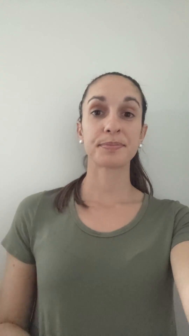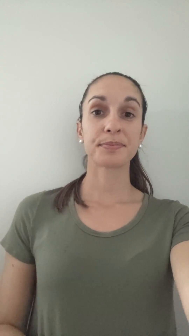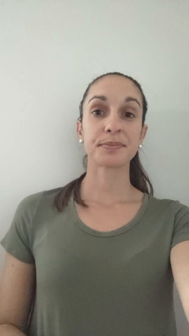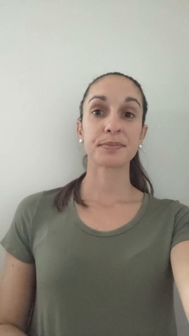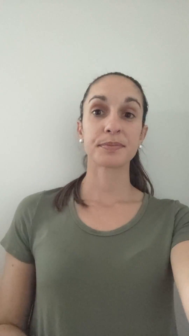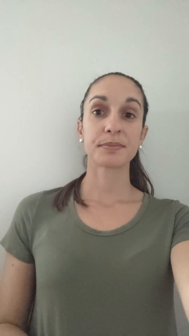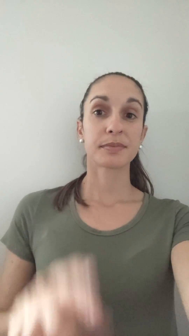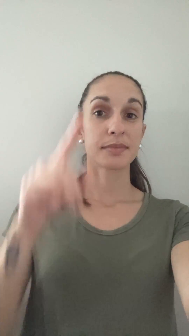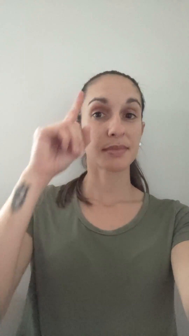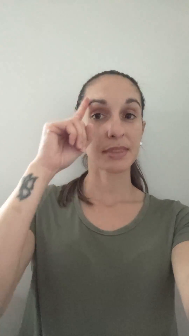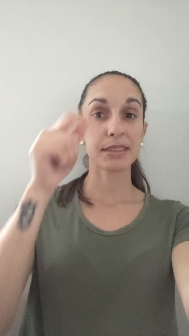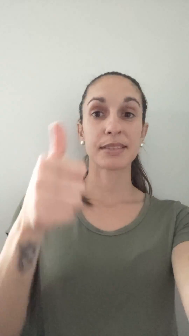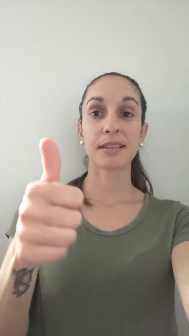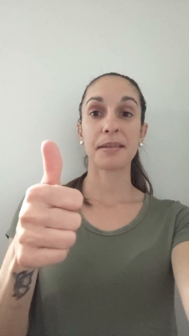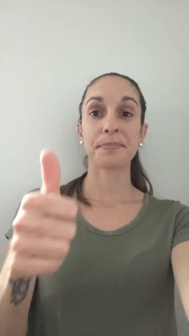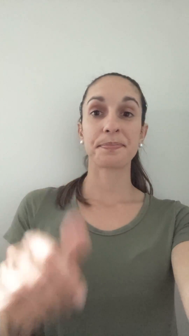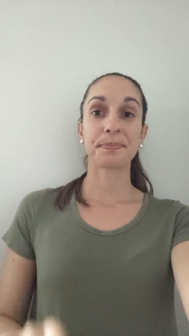dime